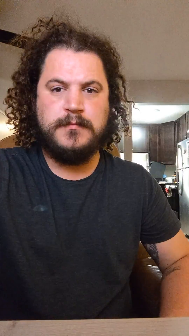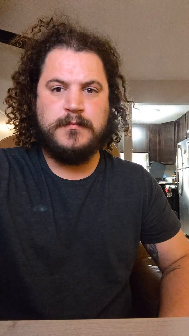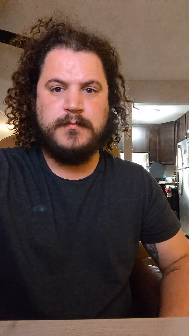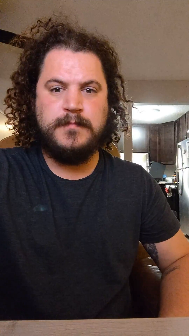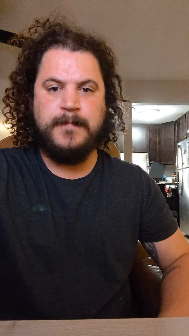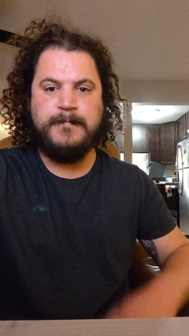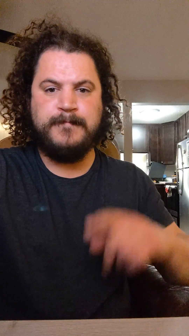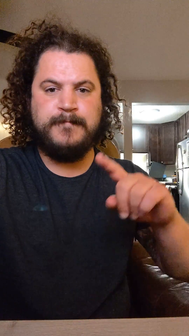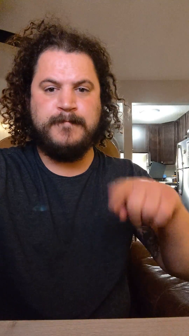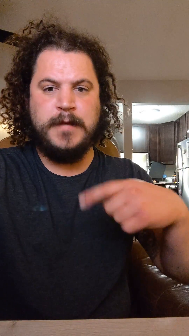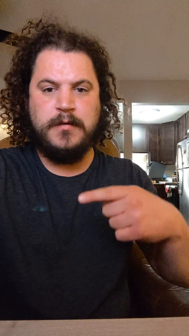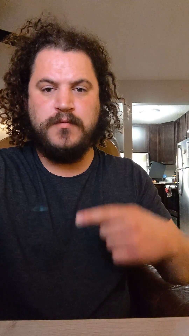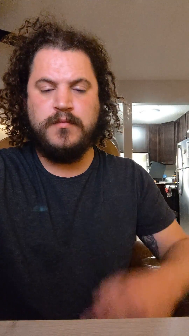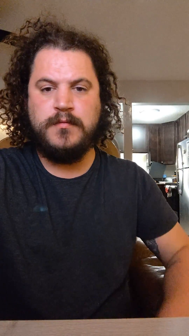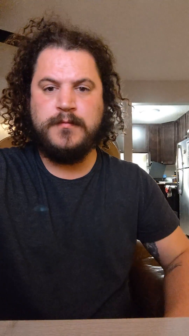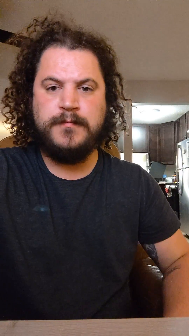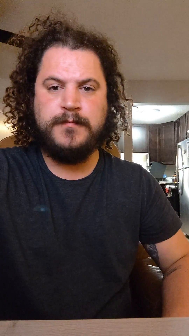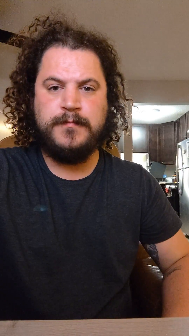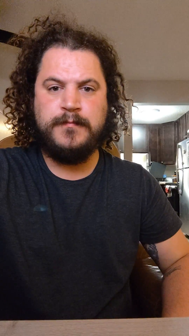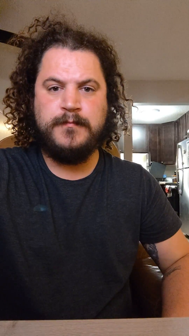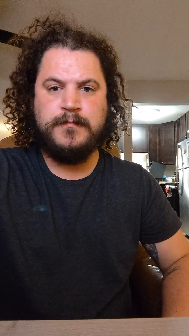about